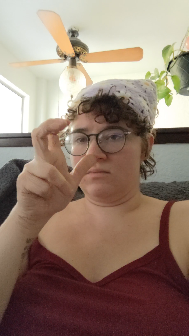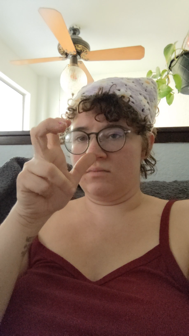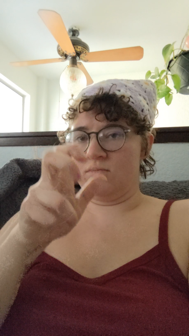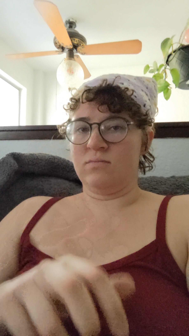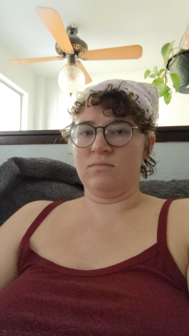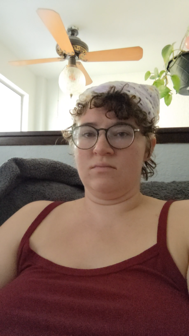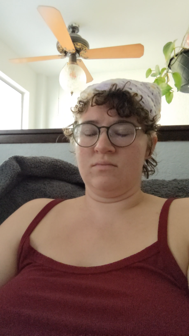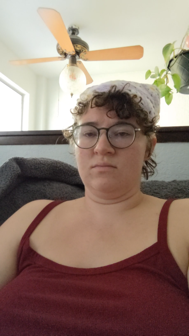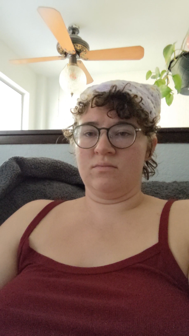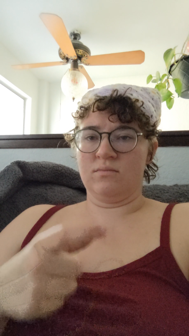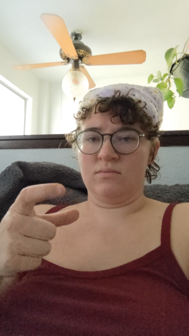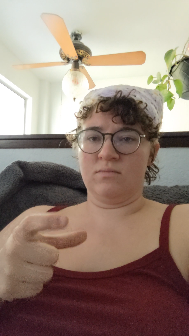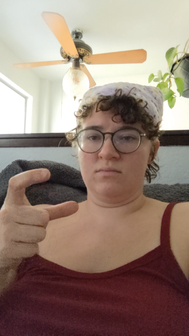plate